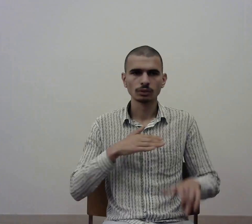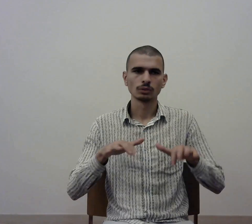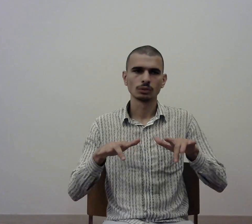kompüter